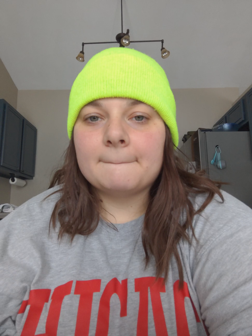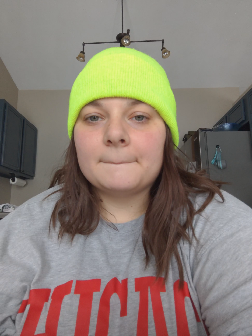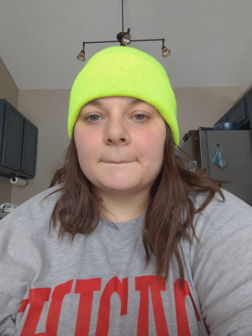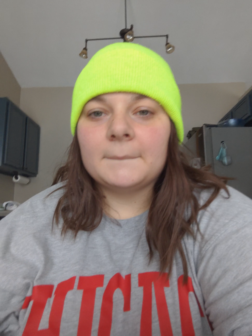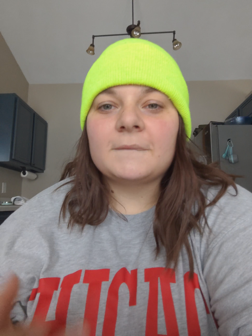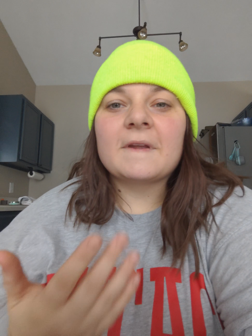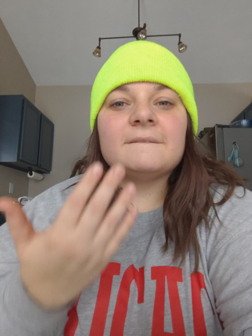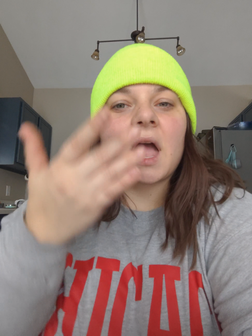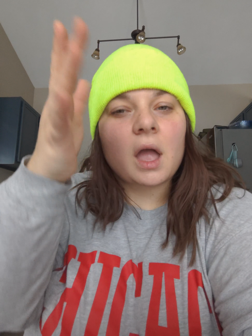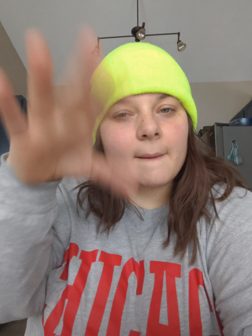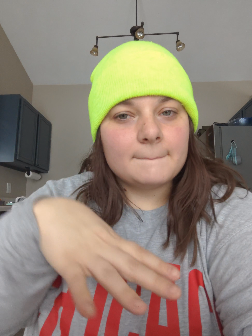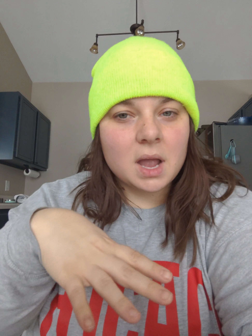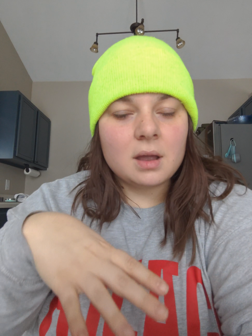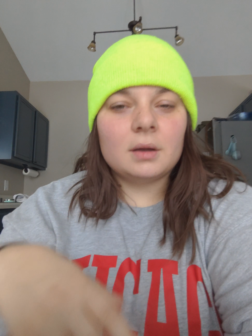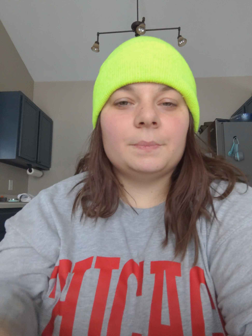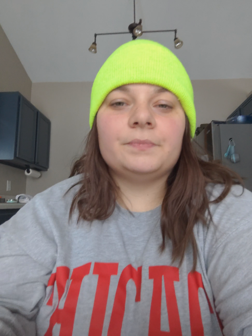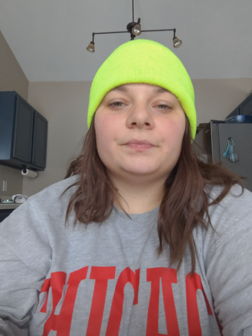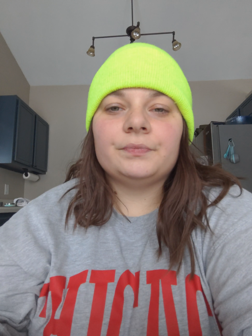fireman